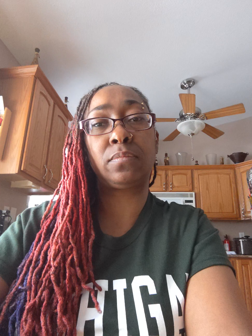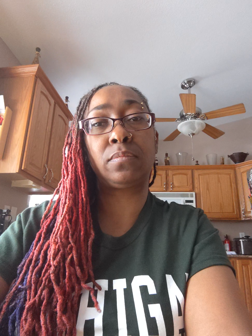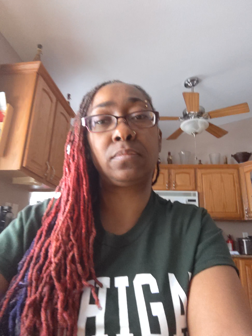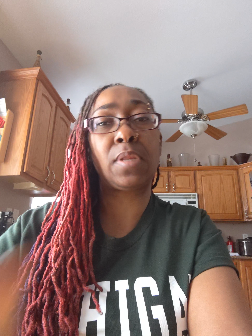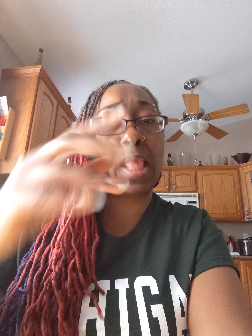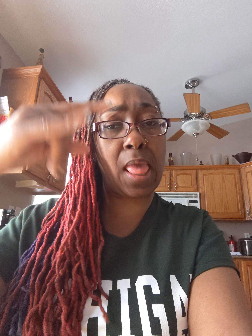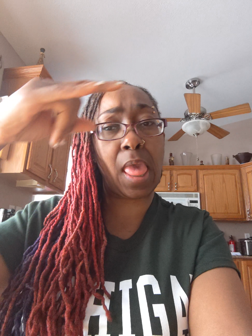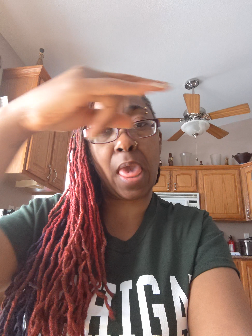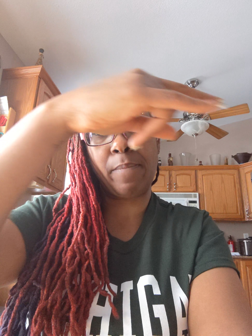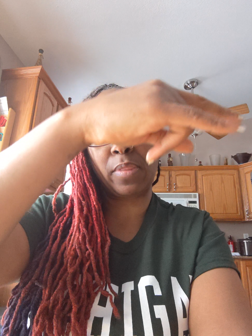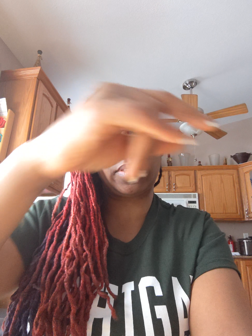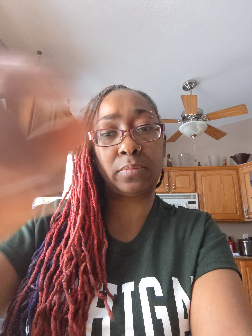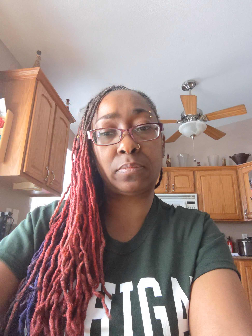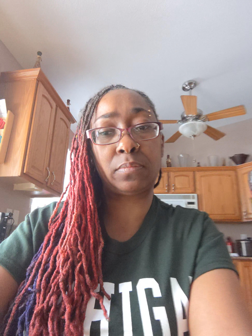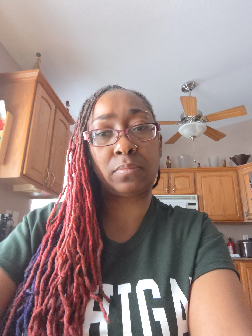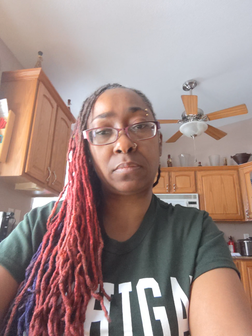airplane